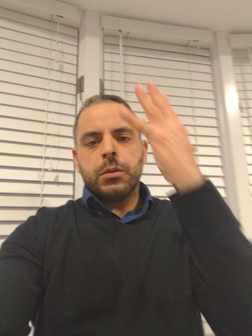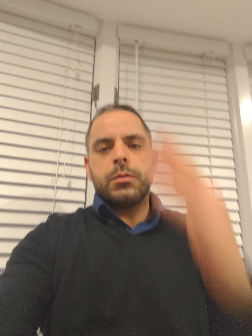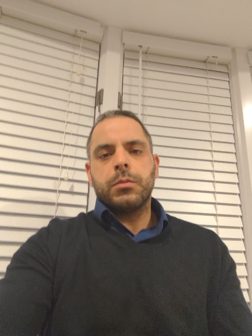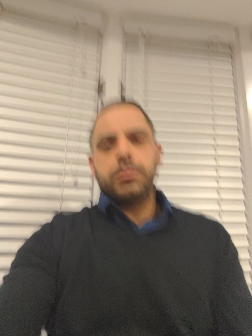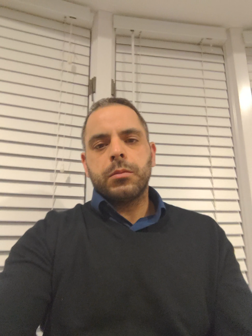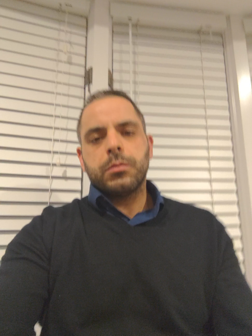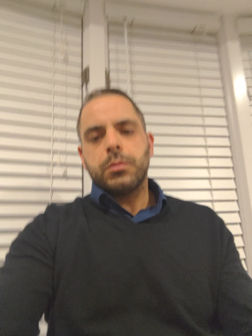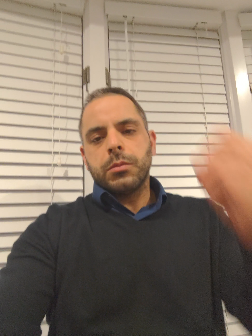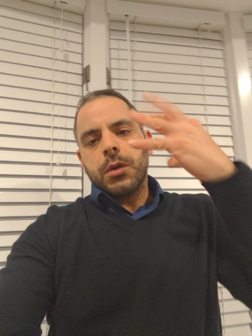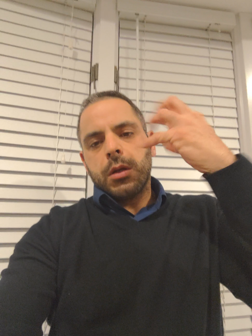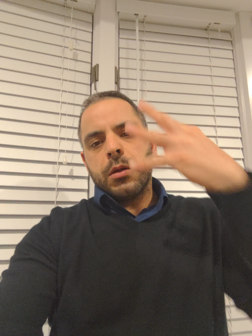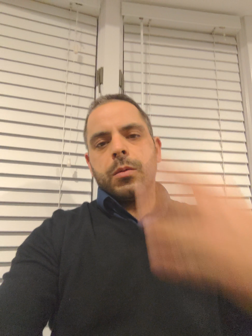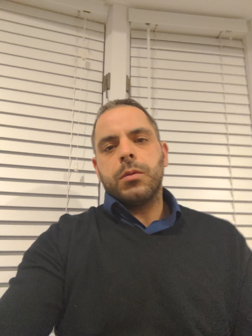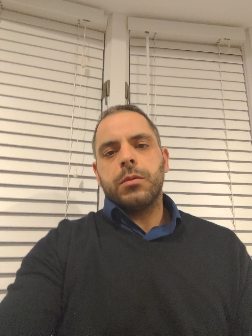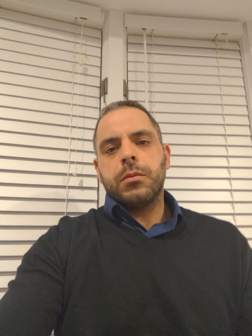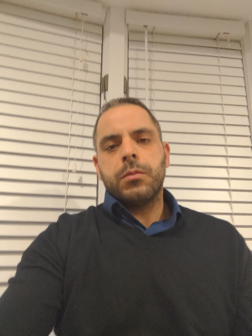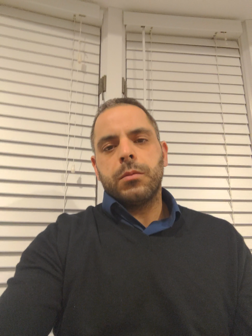shower